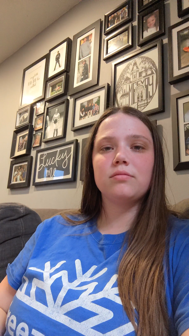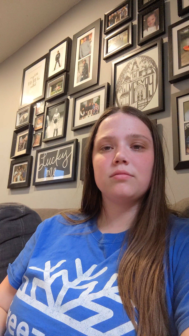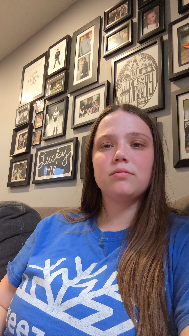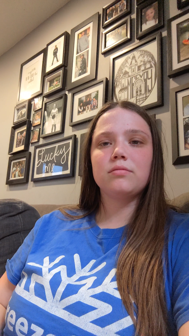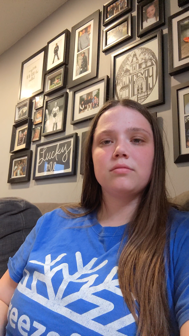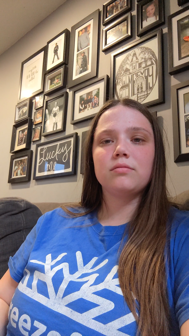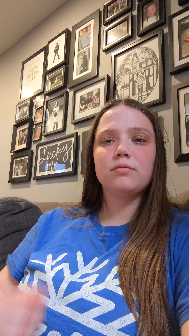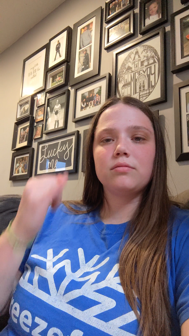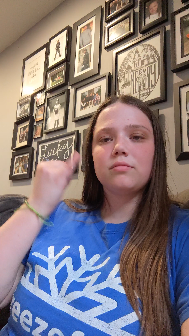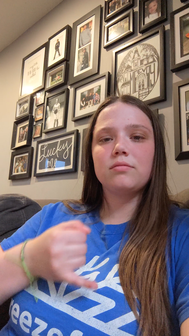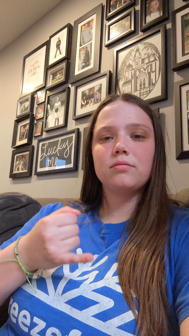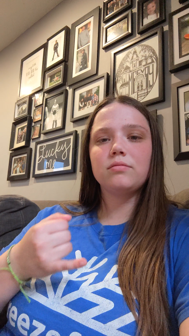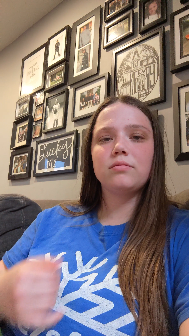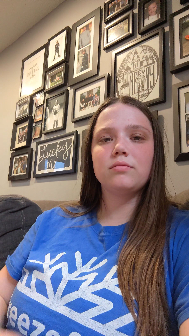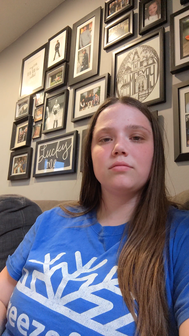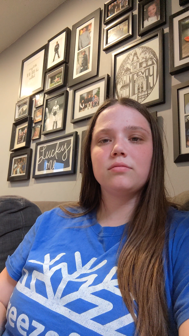last